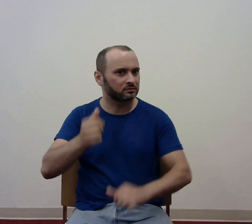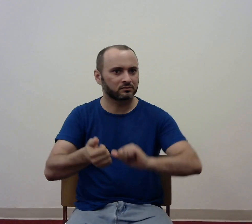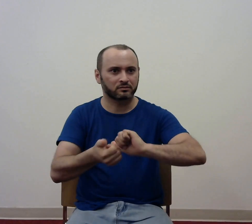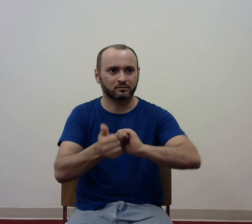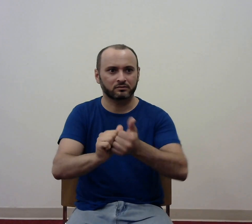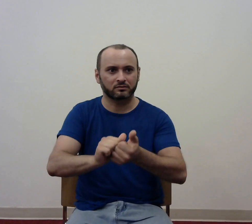dəyişmək